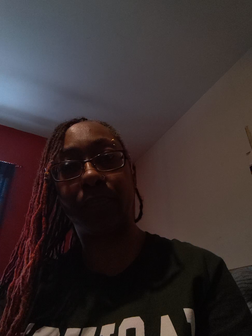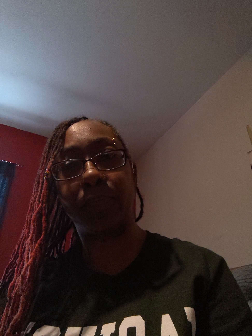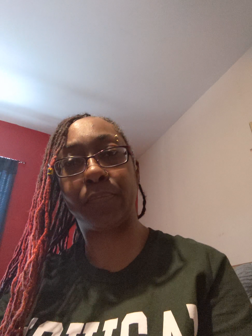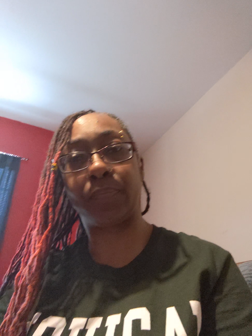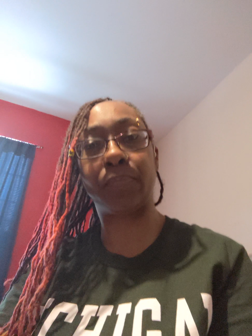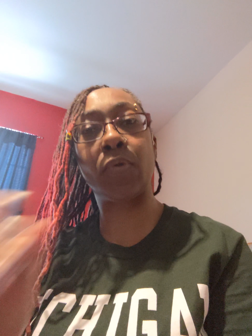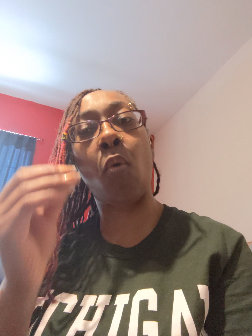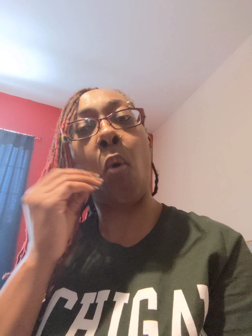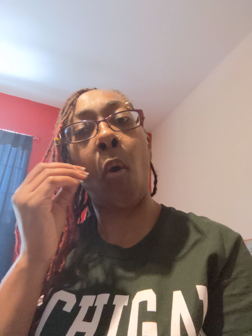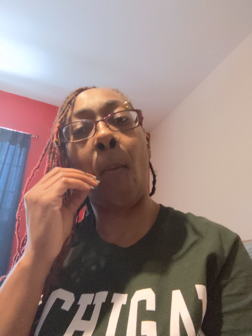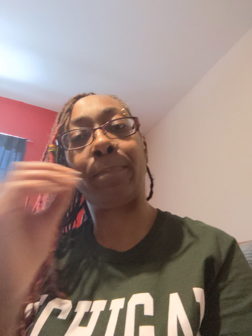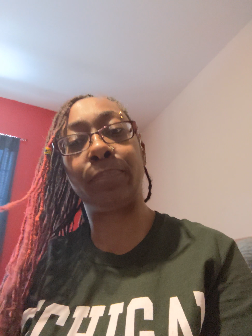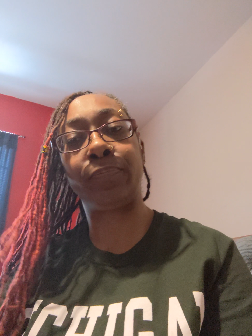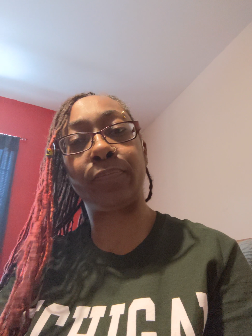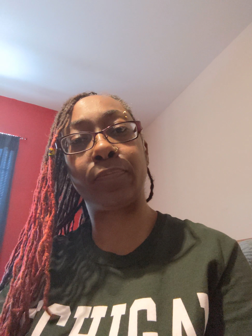home